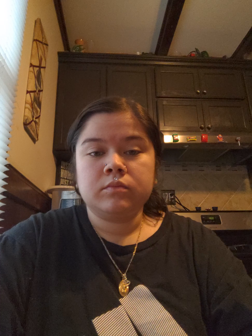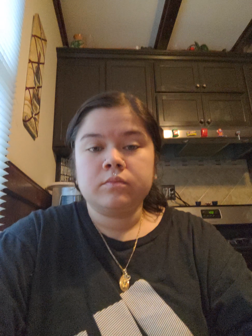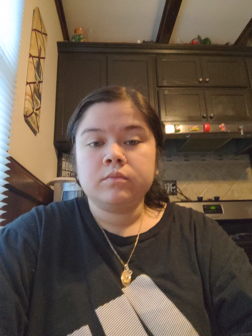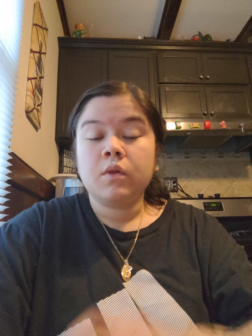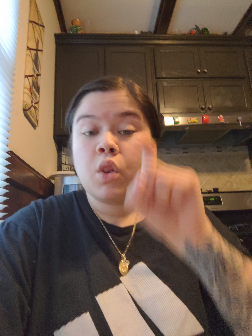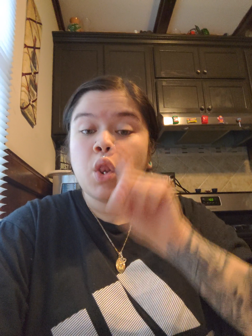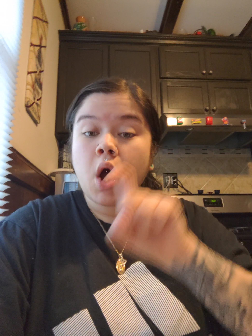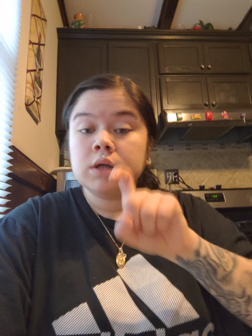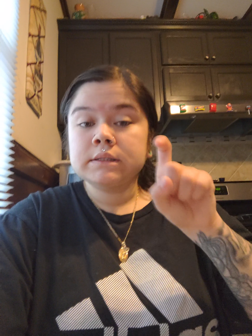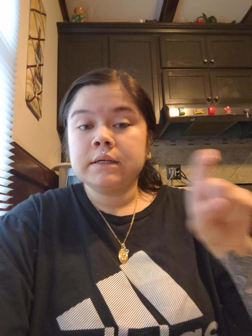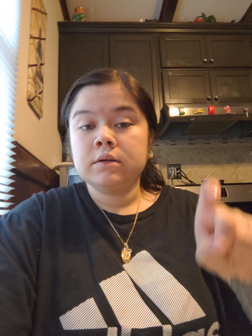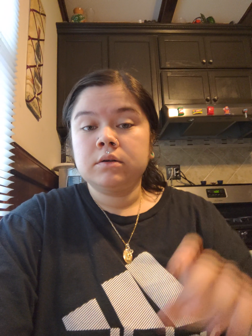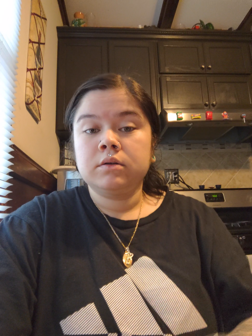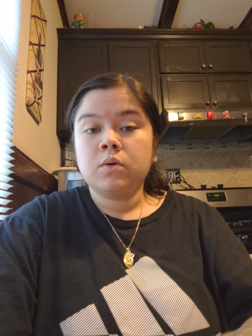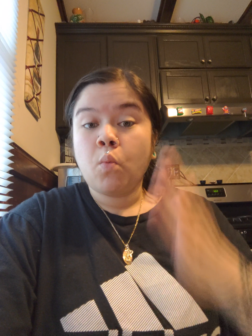closet